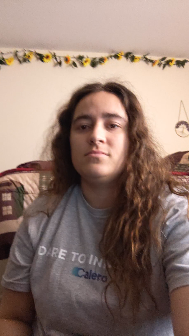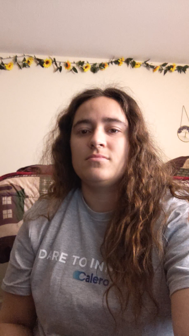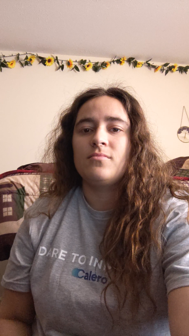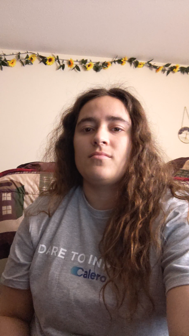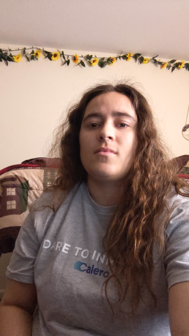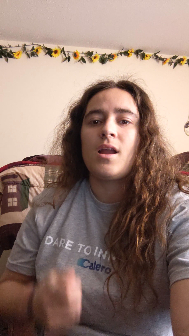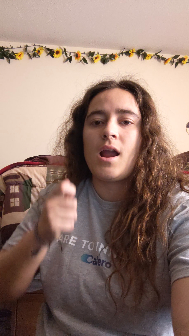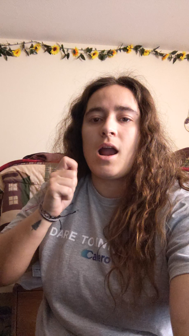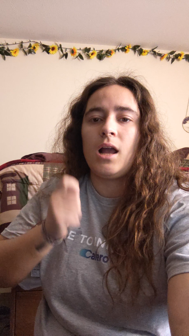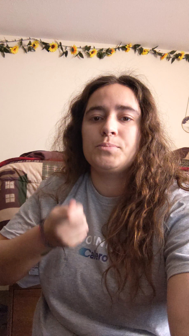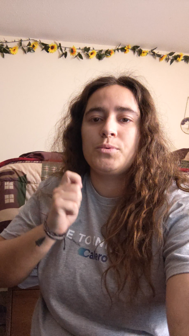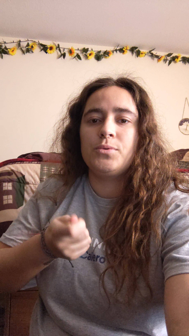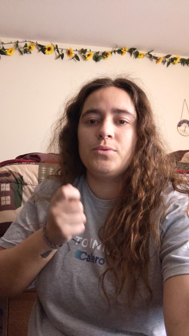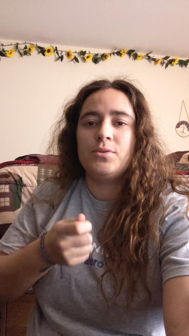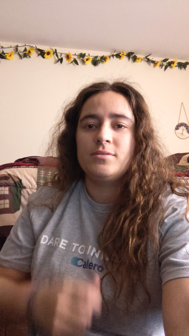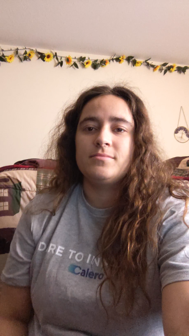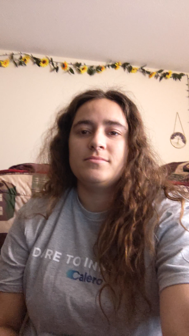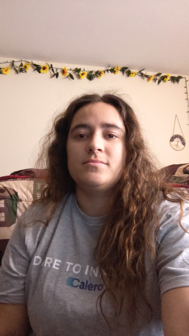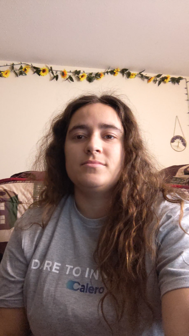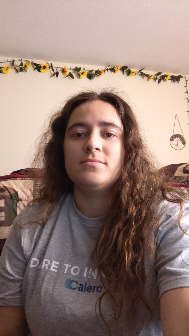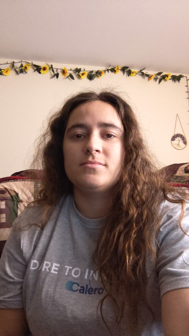hammer